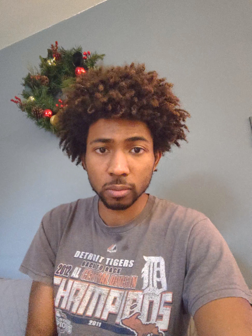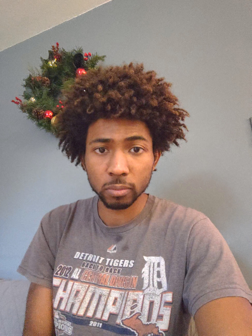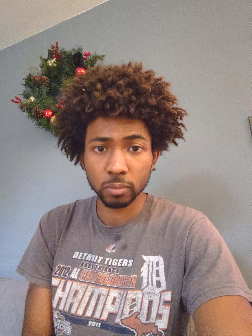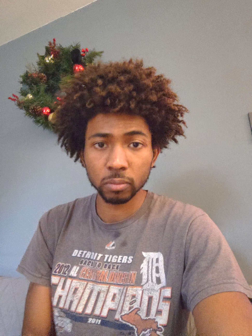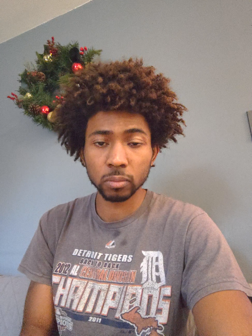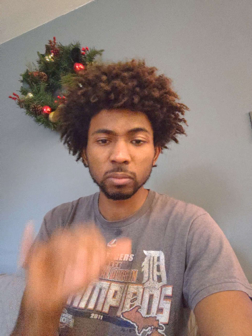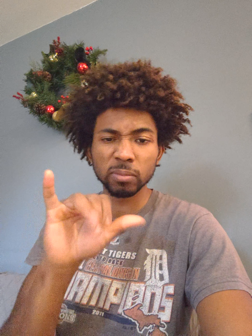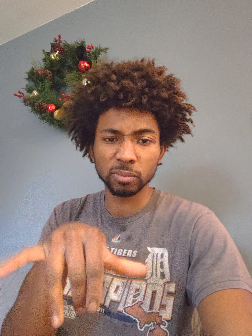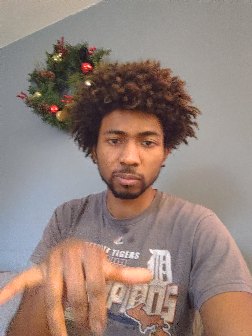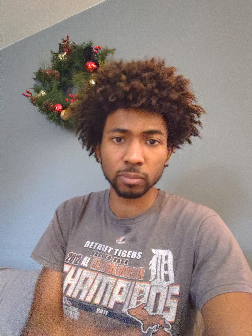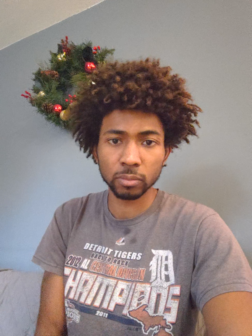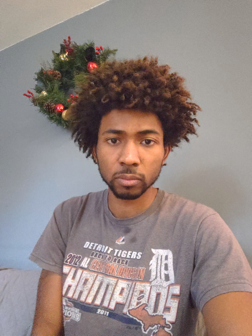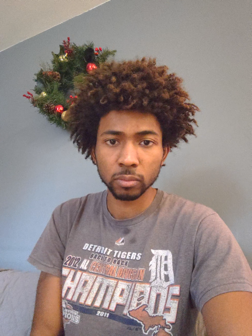that